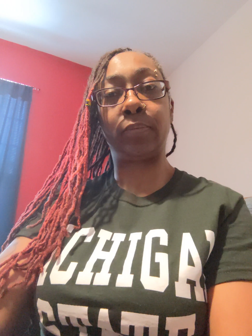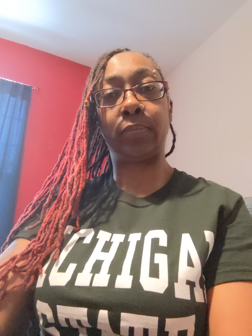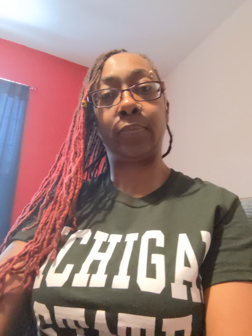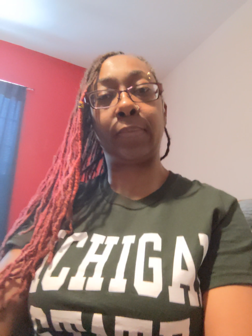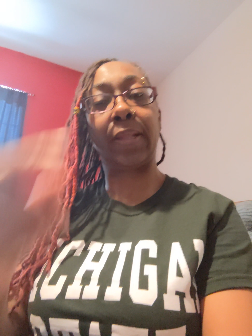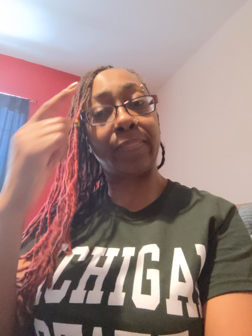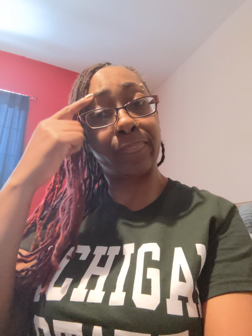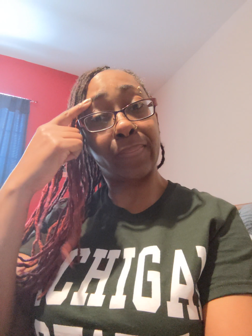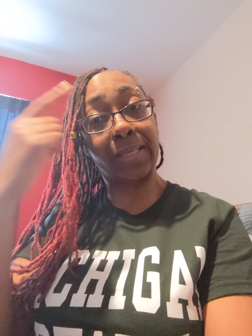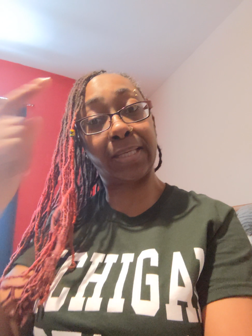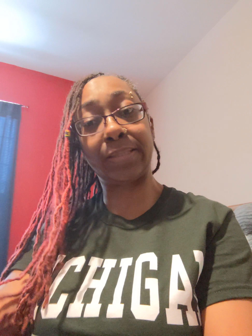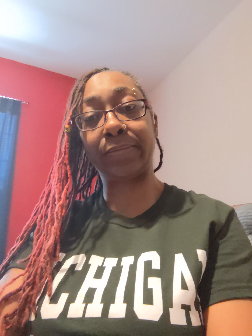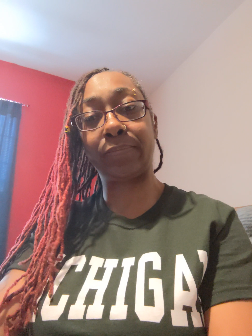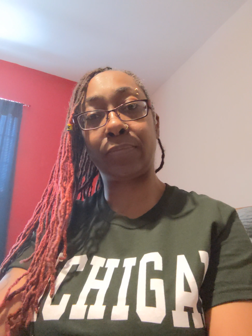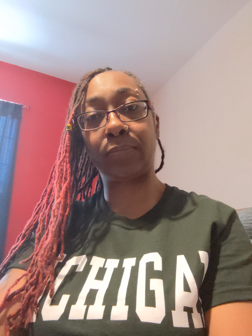think